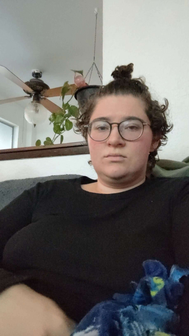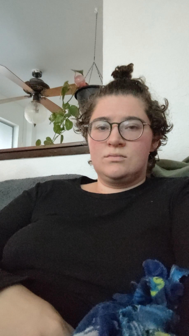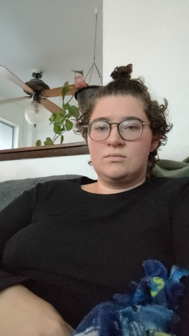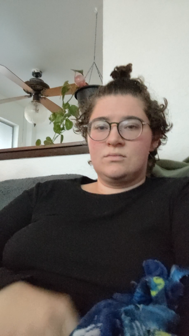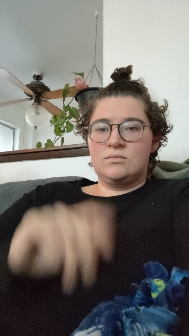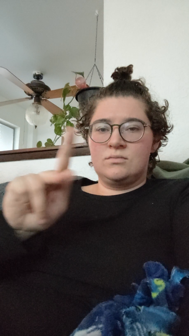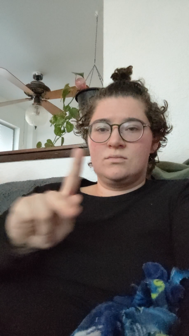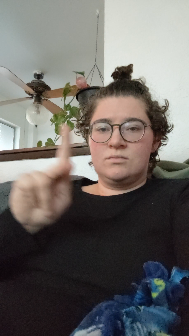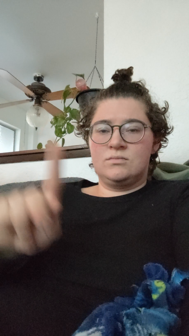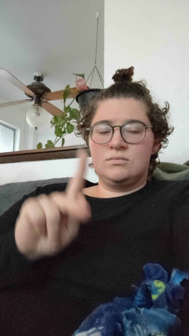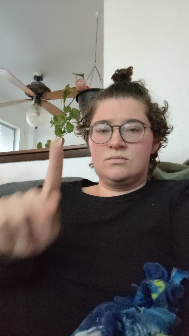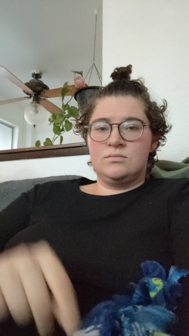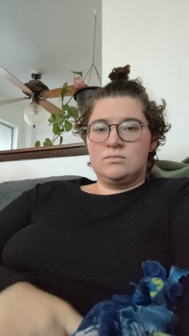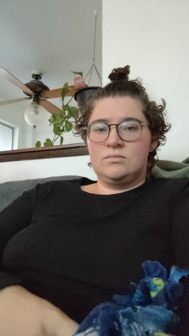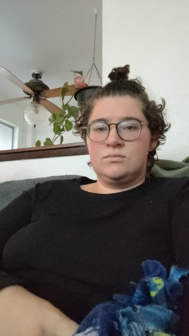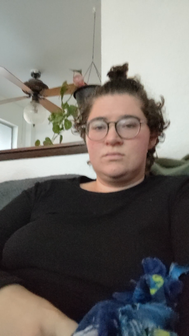people